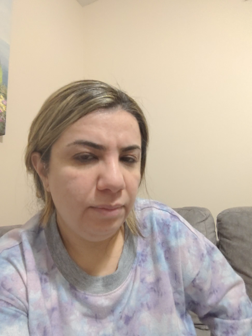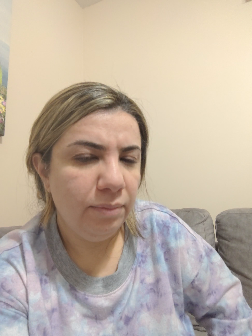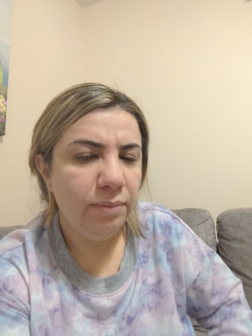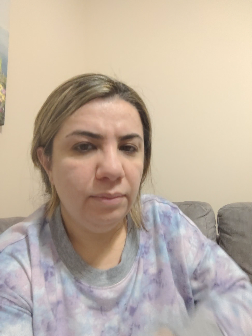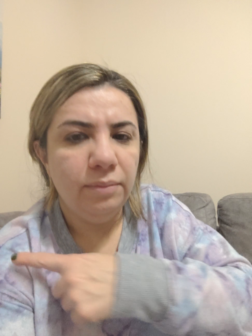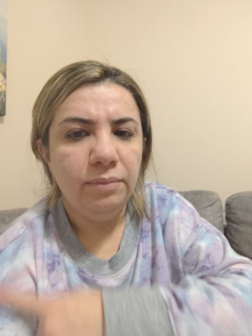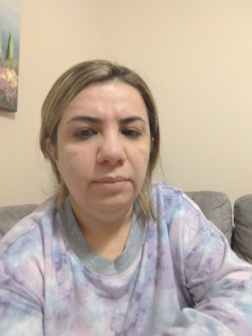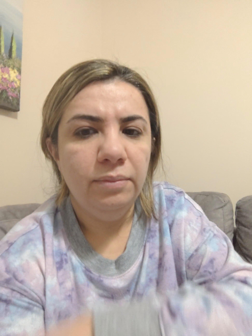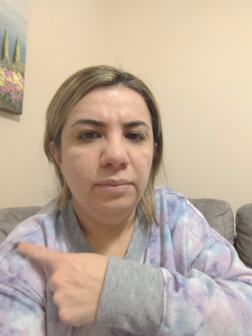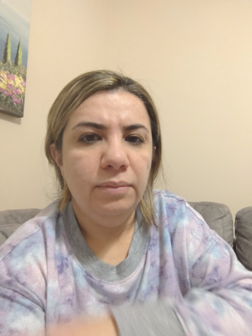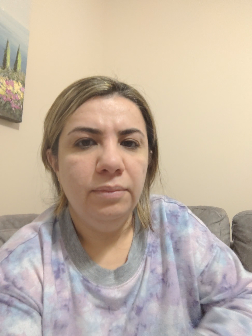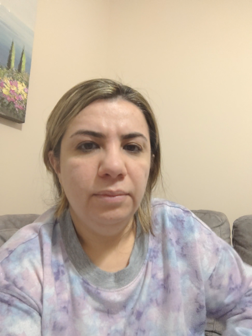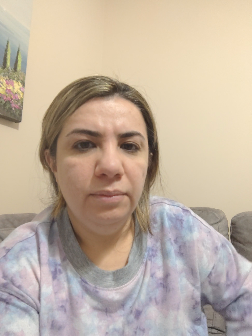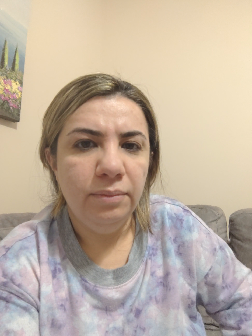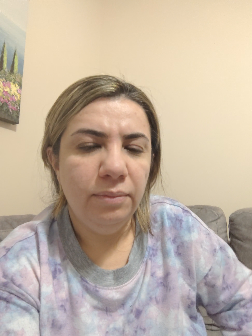arm